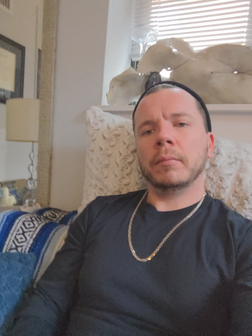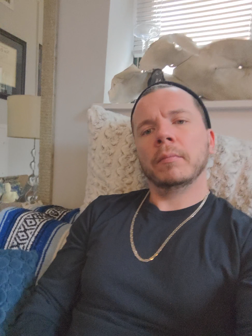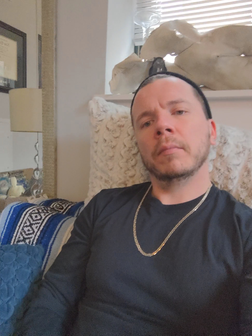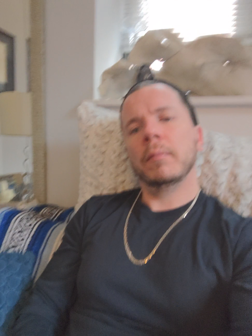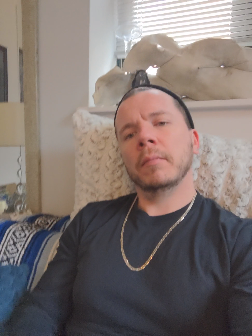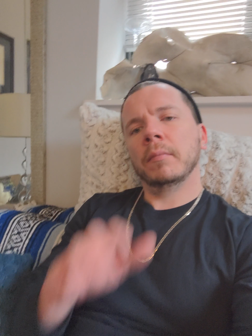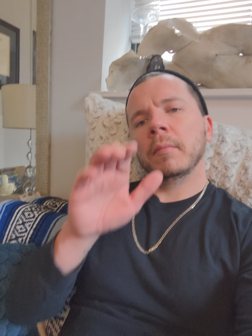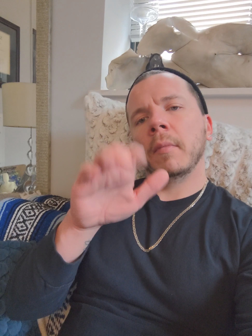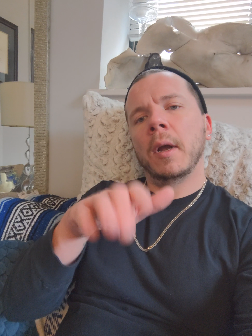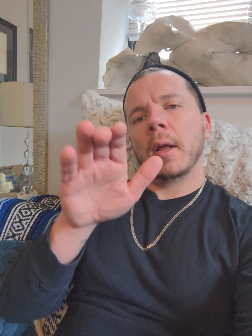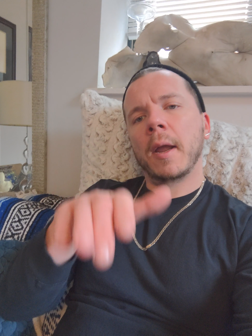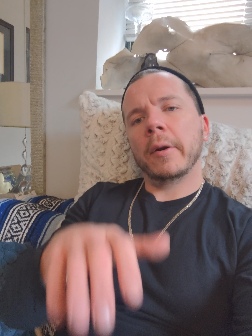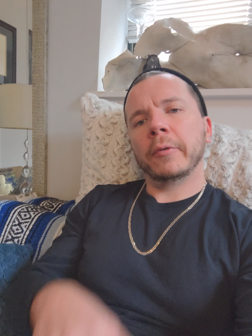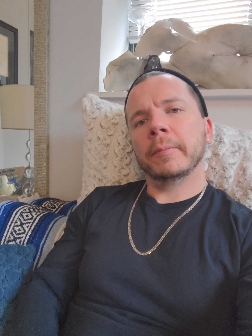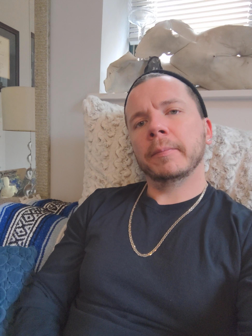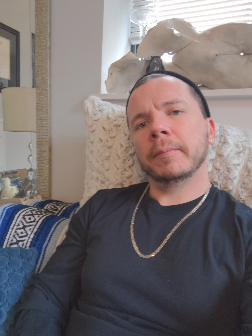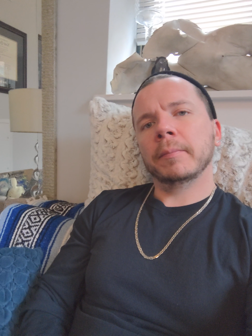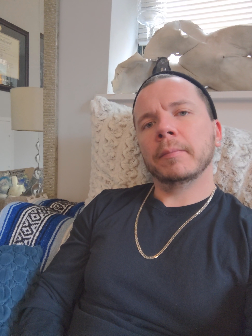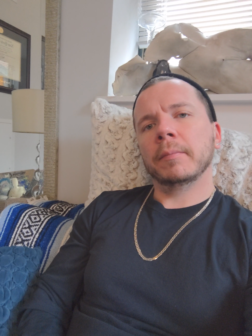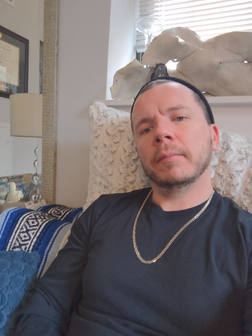alligator